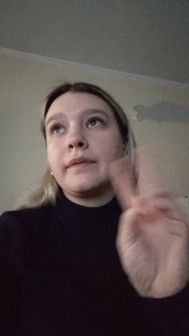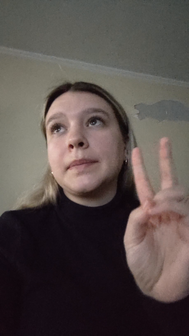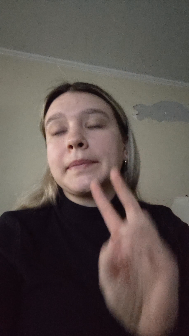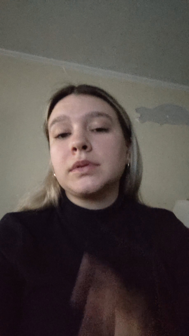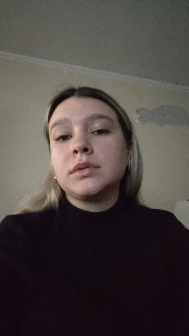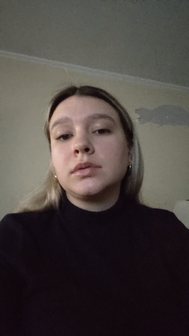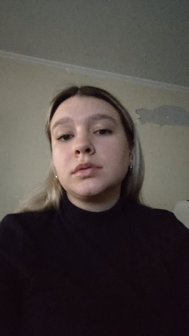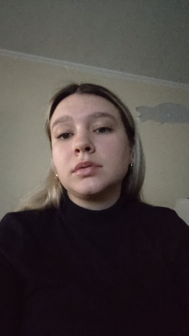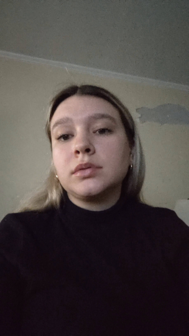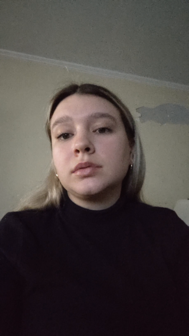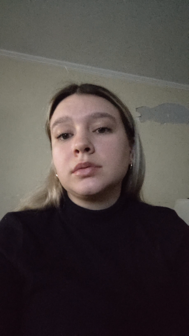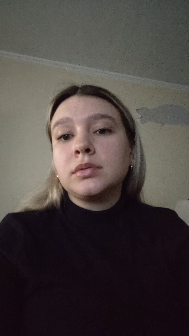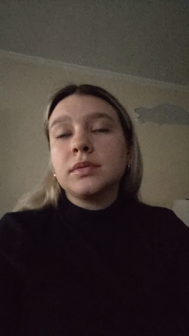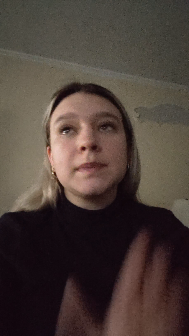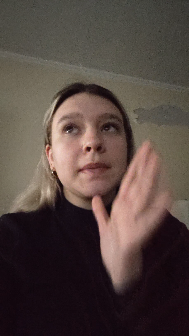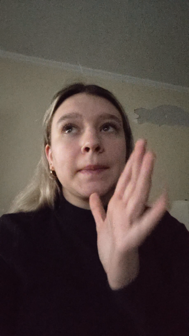mommy